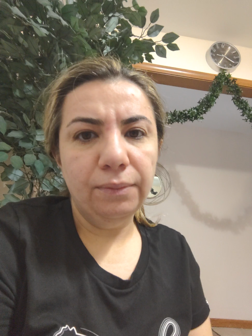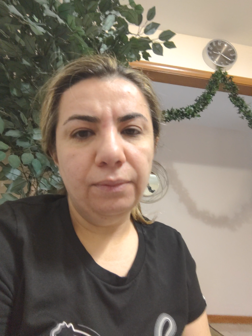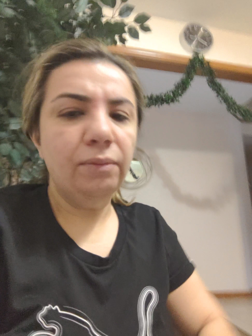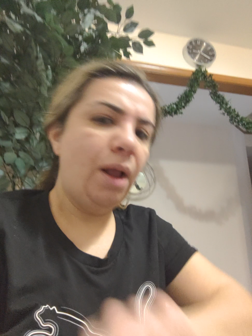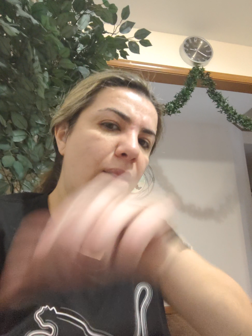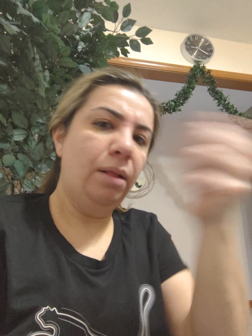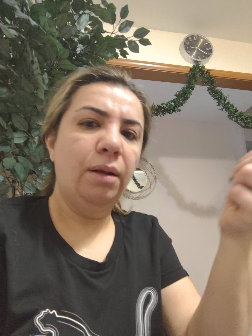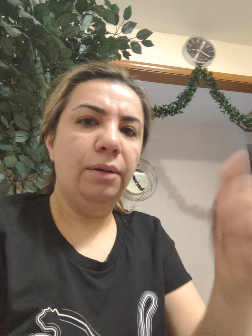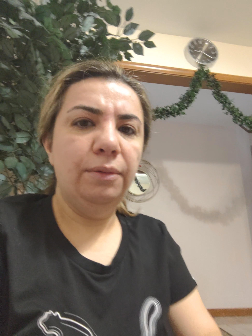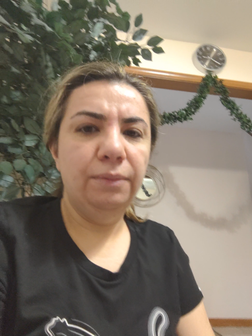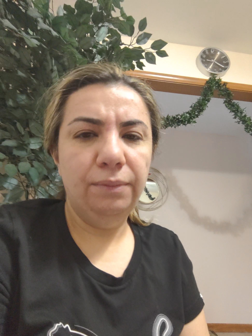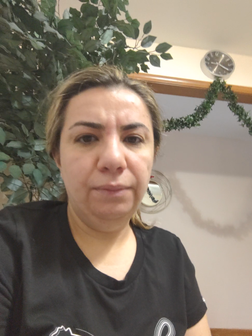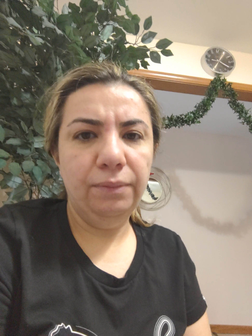another